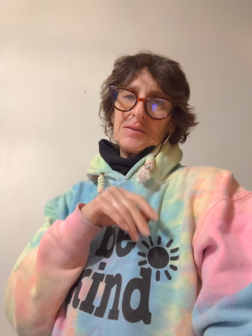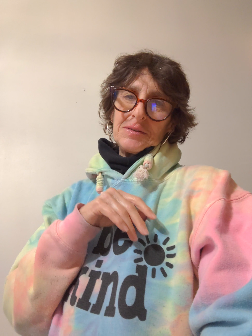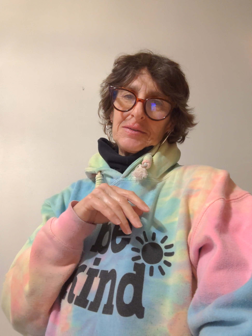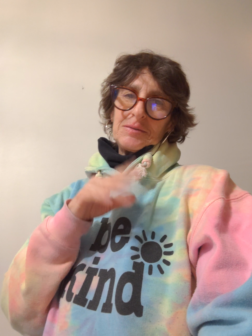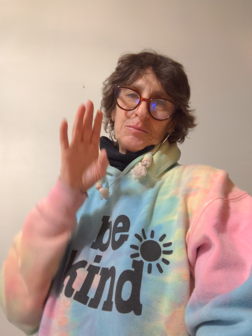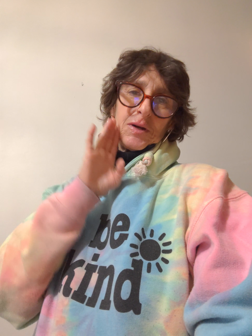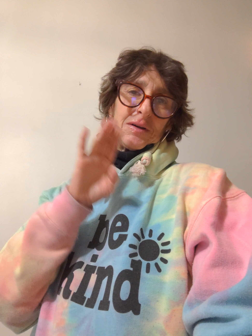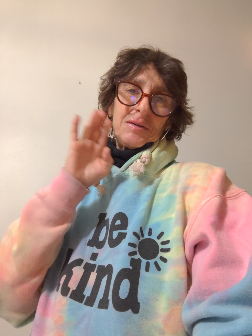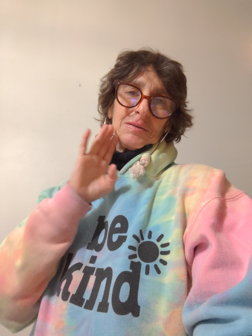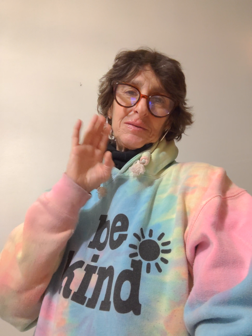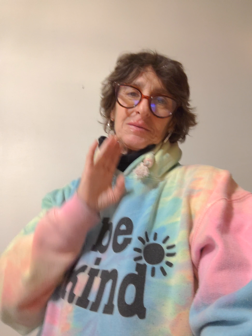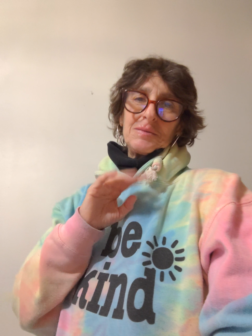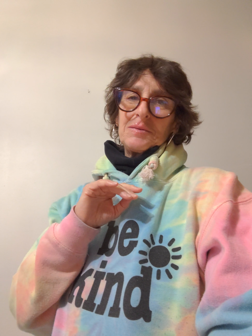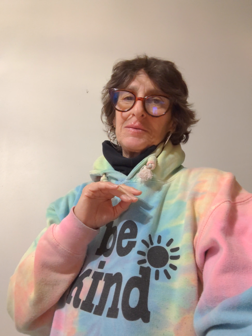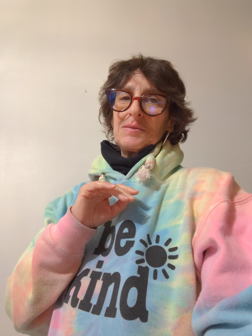brown